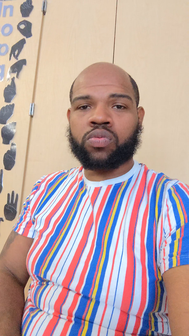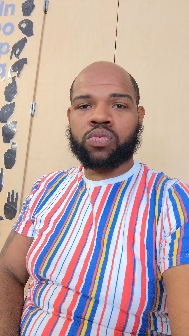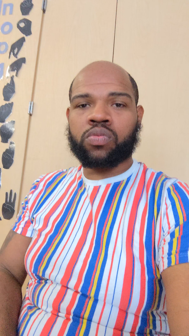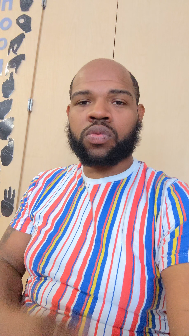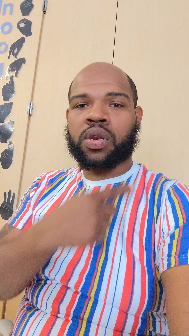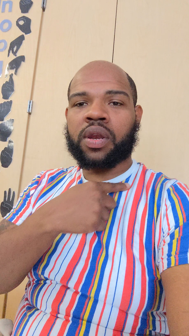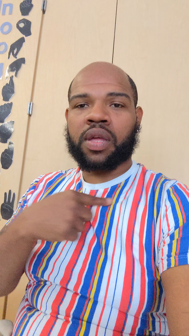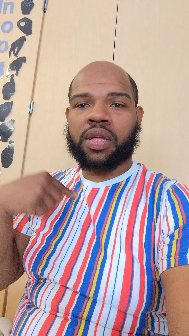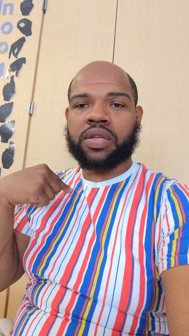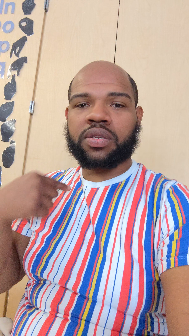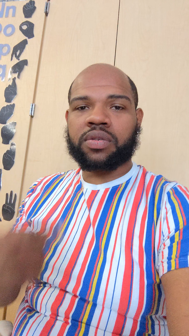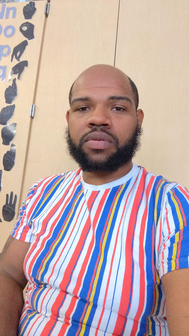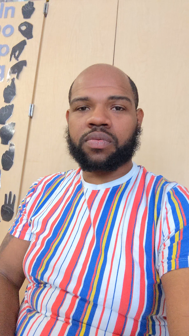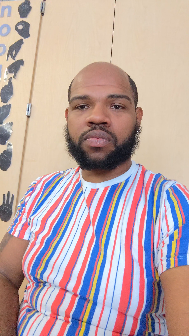necklace